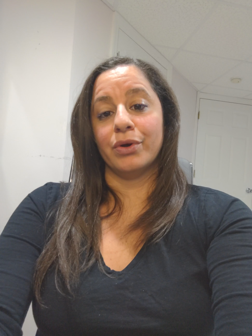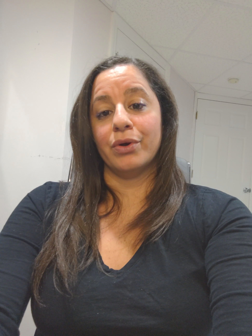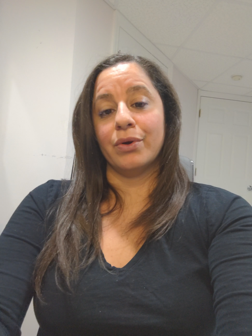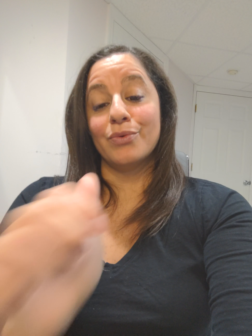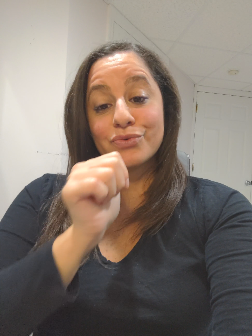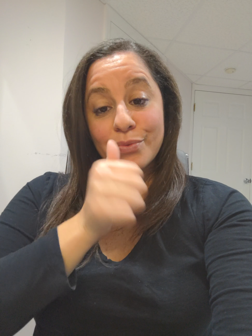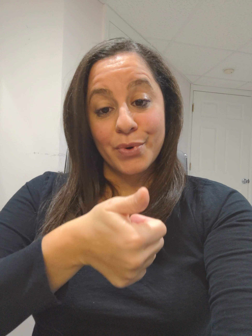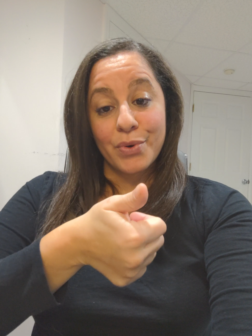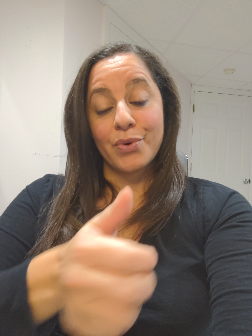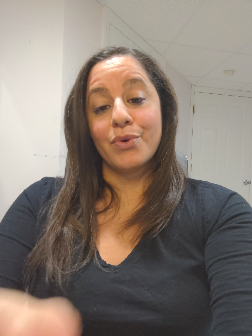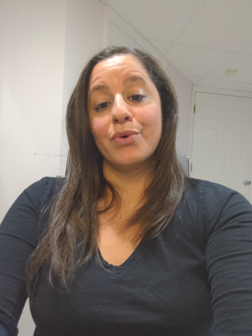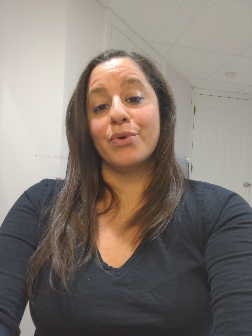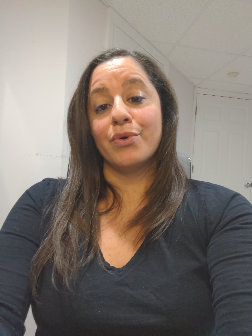tomorrow